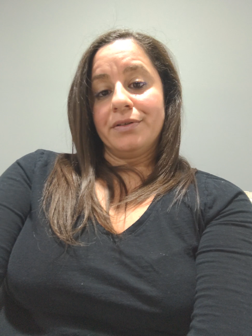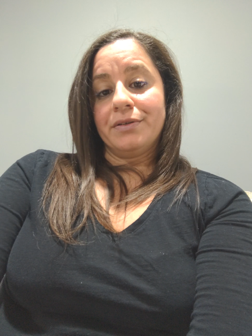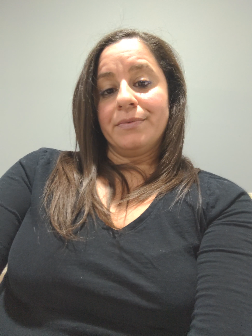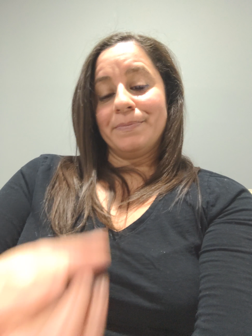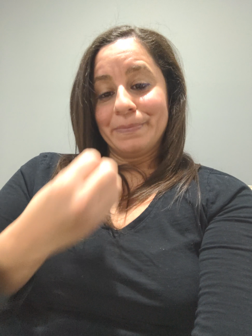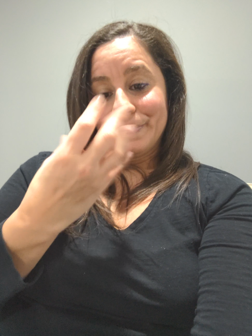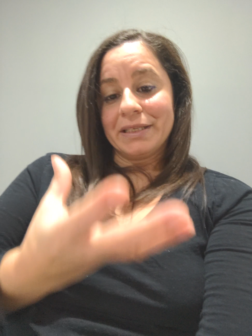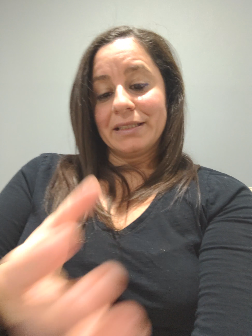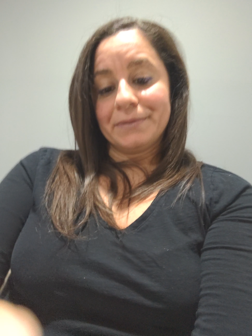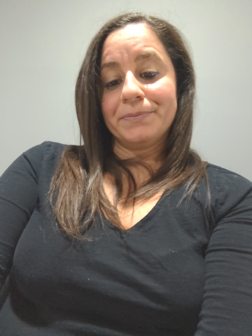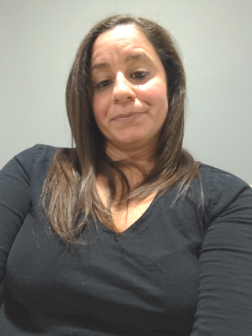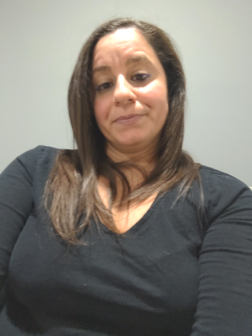many